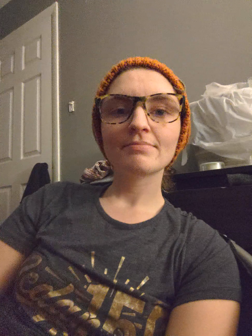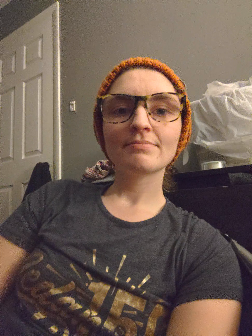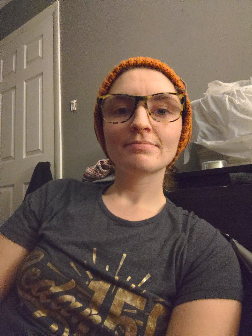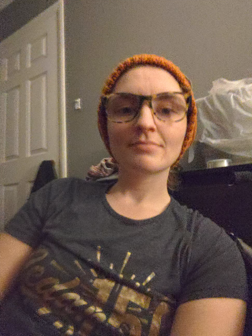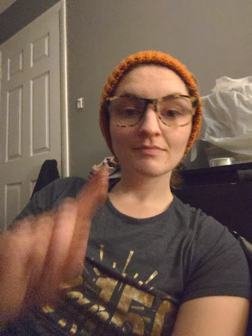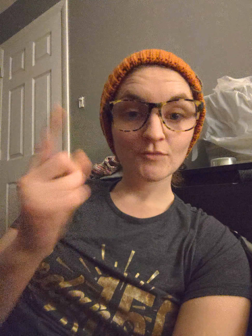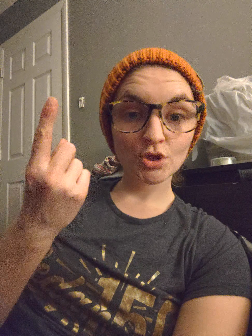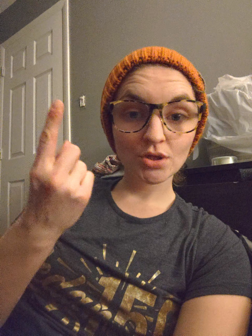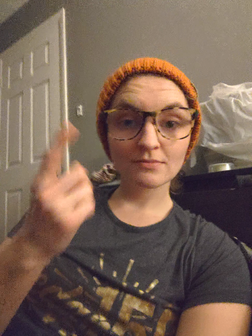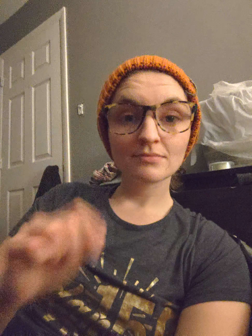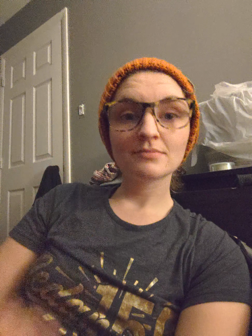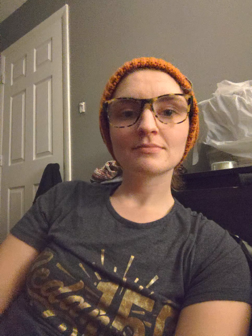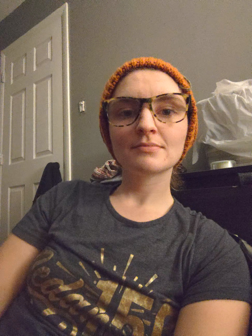first